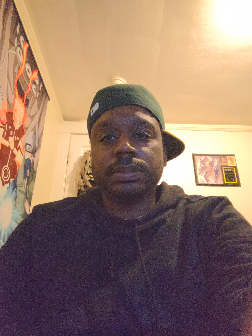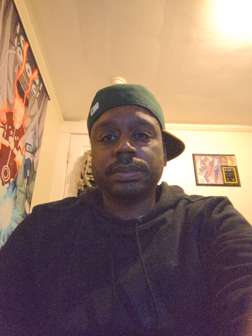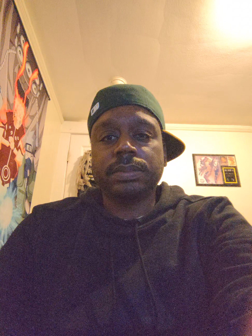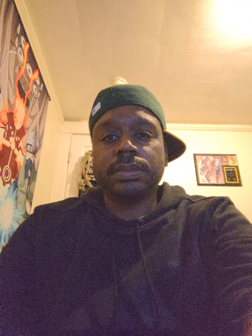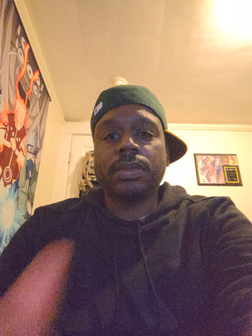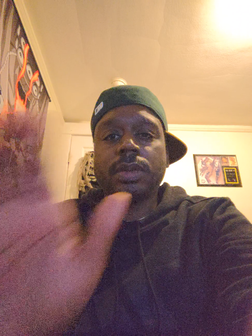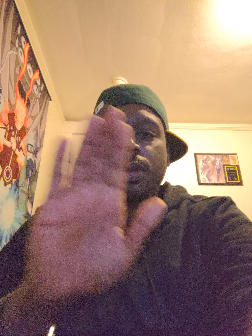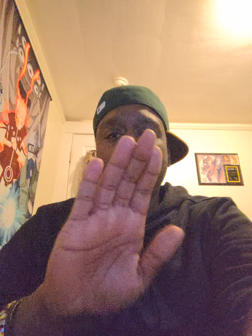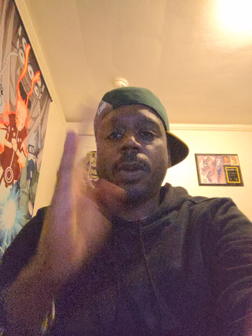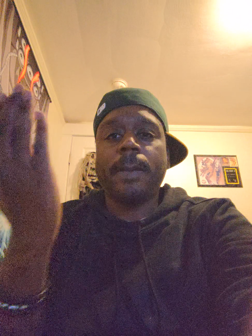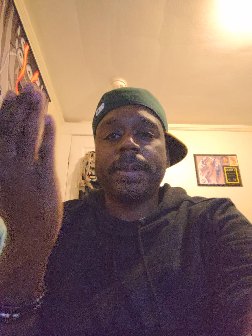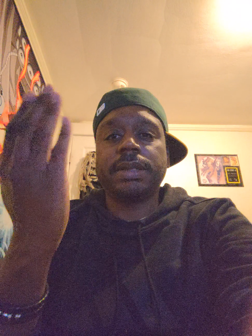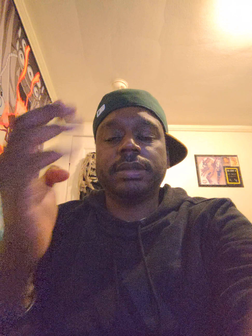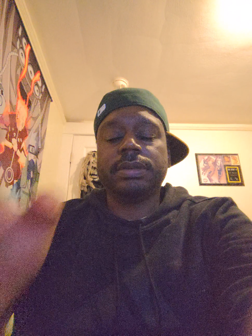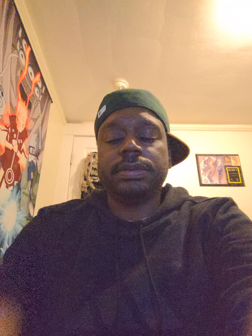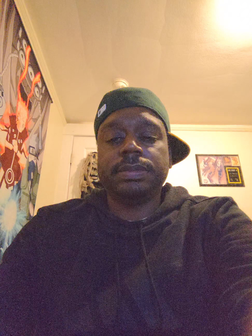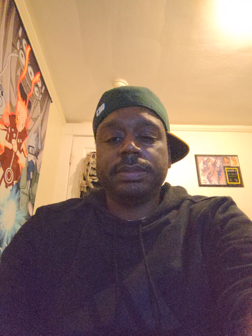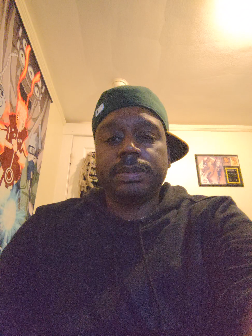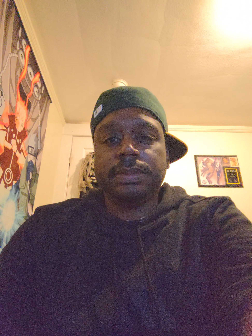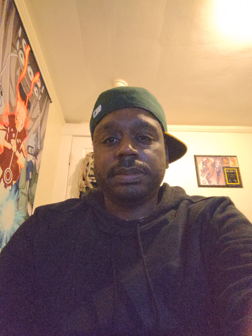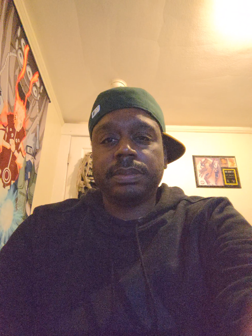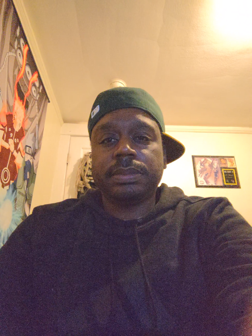open